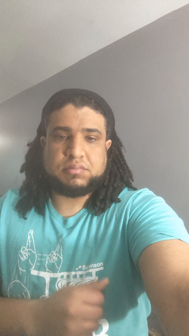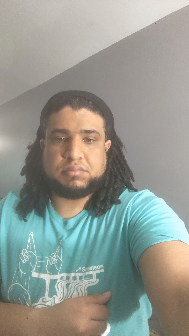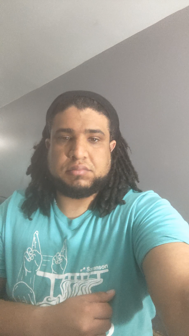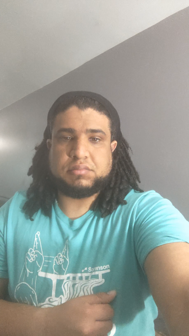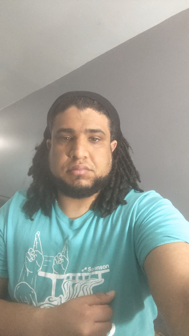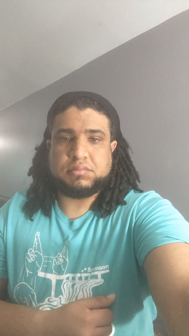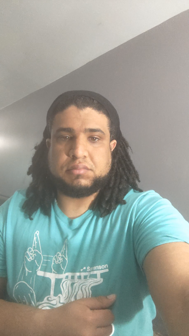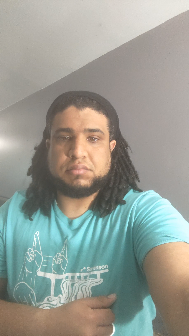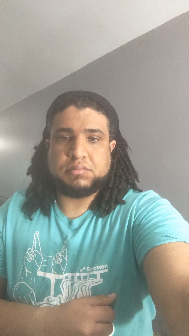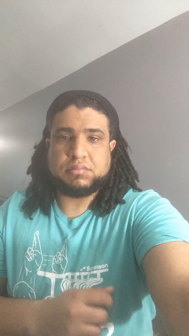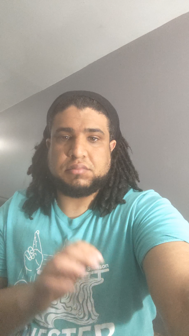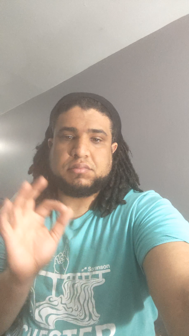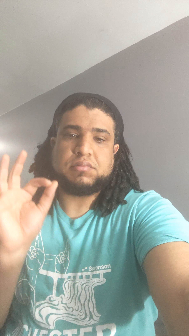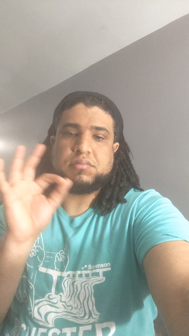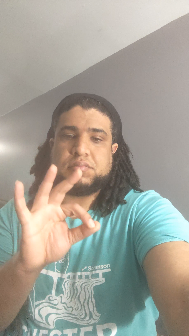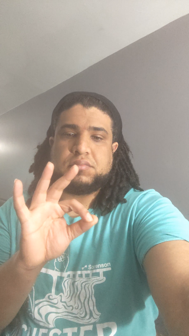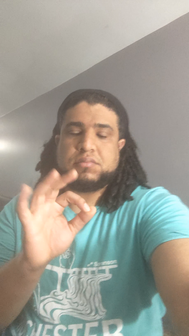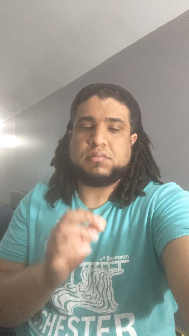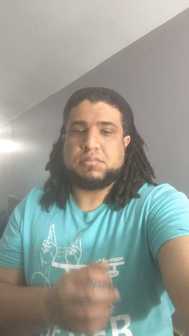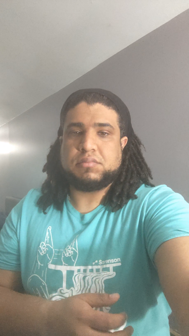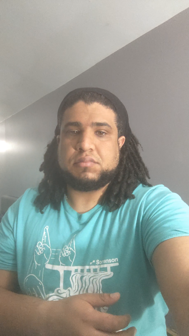fit